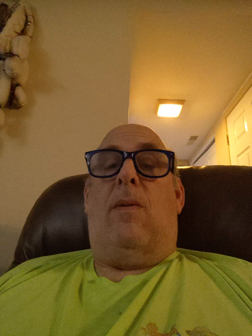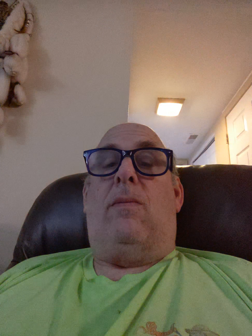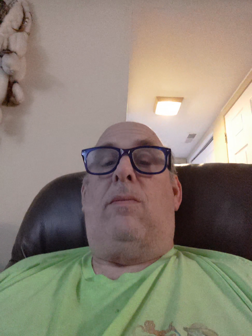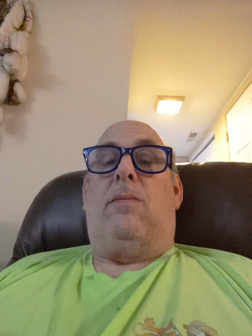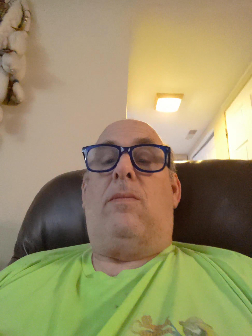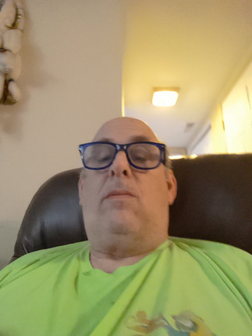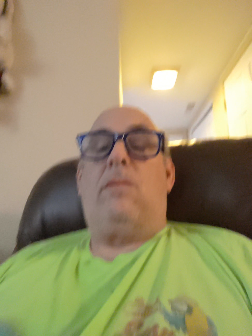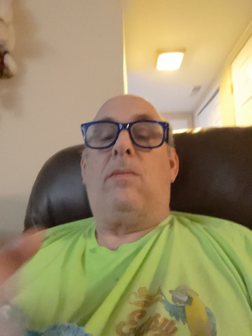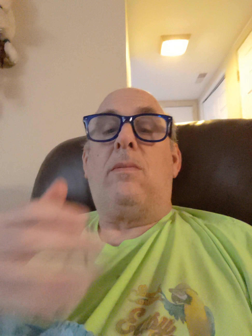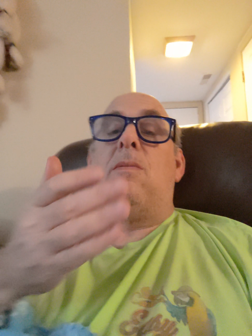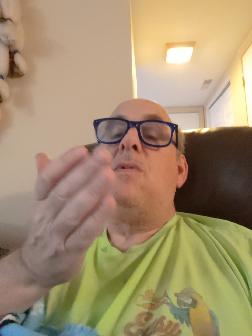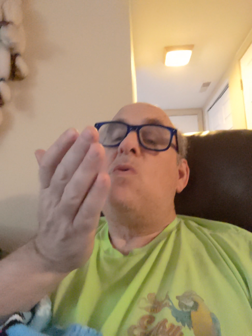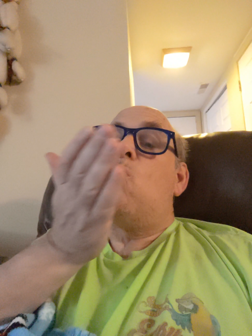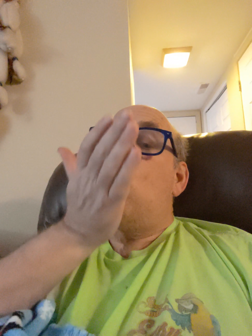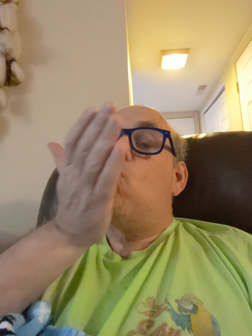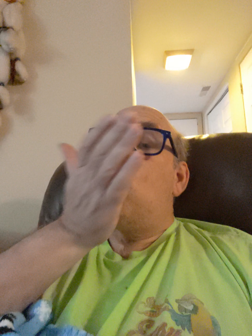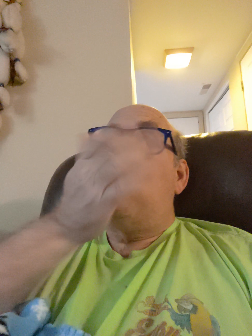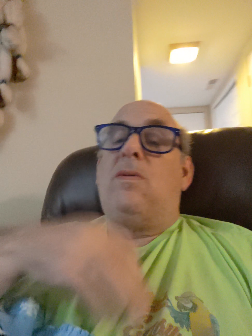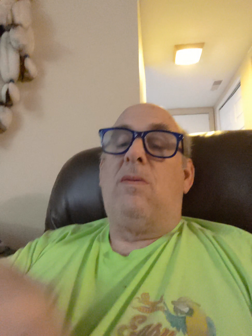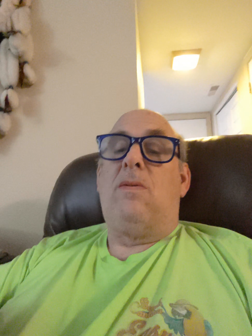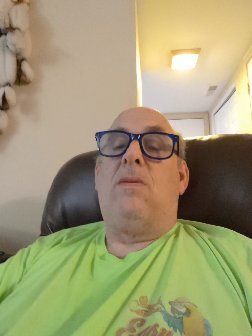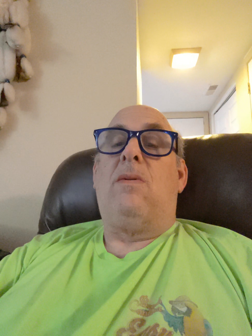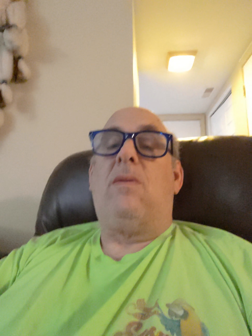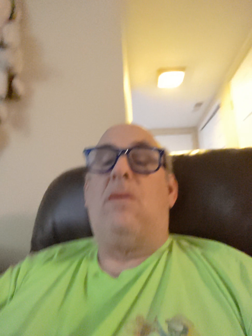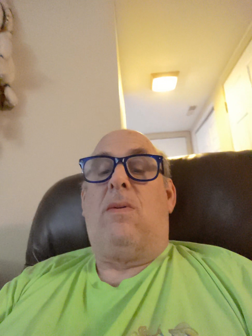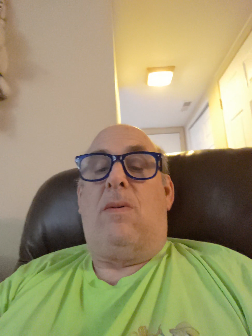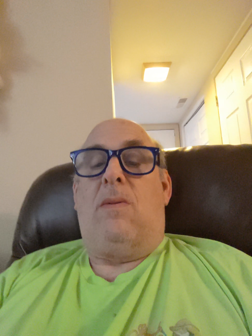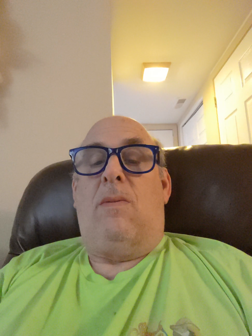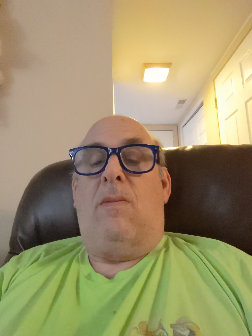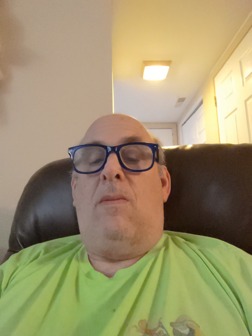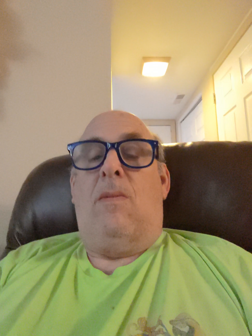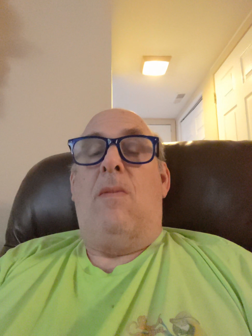grass